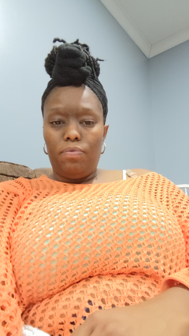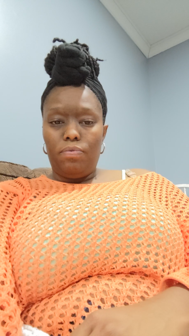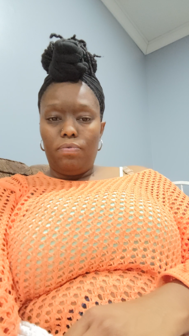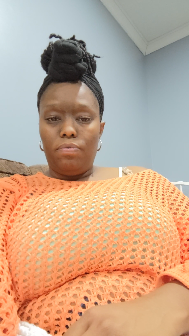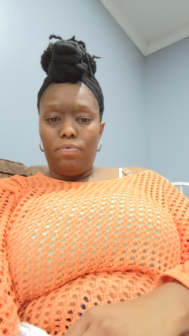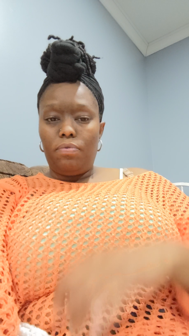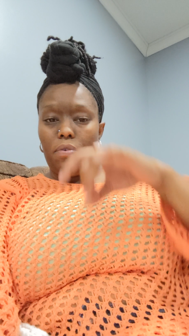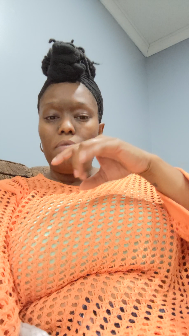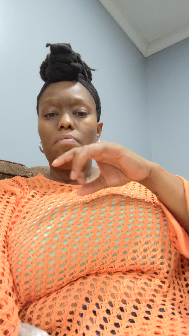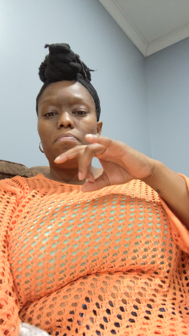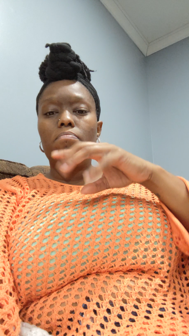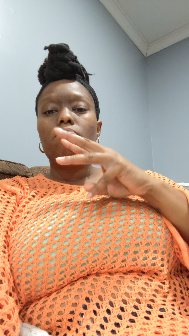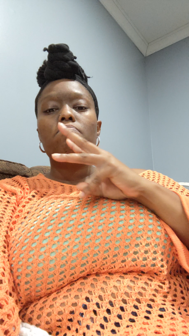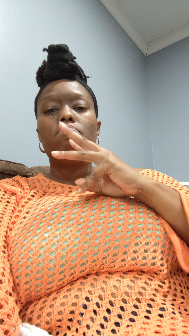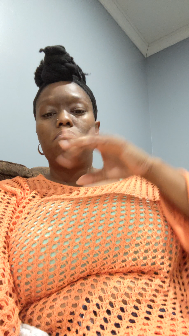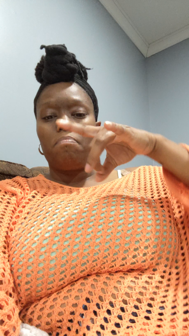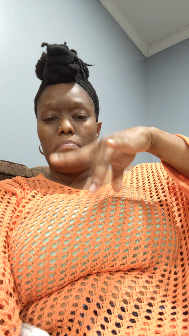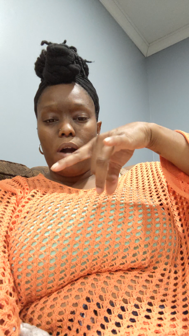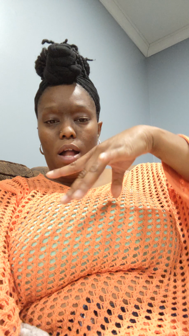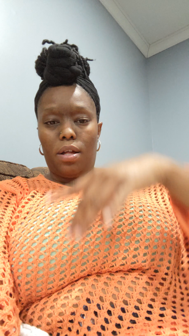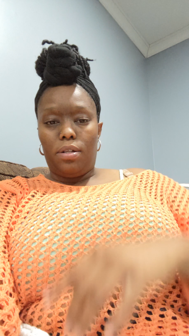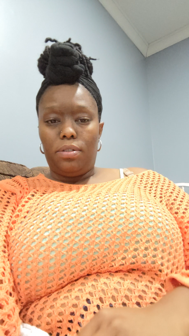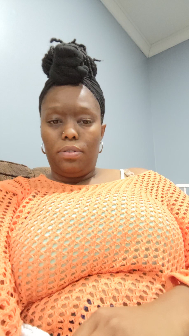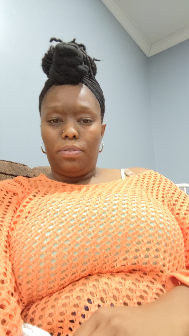melon